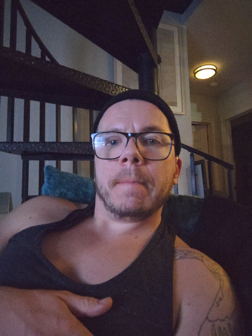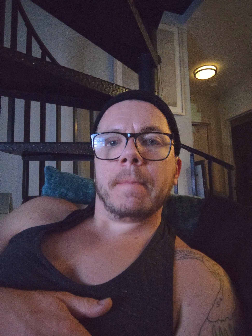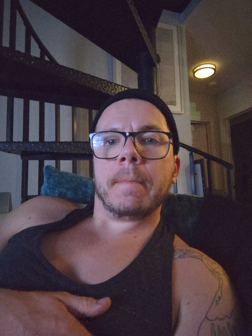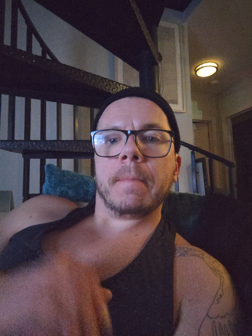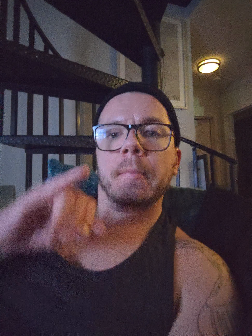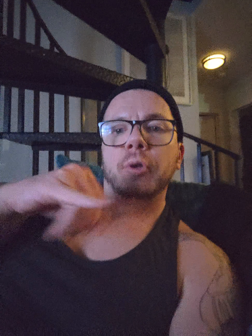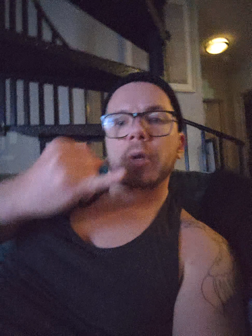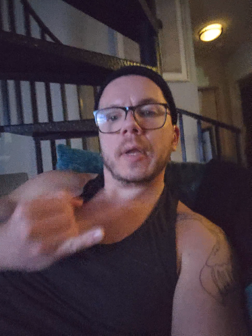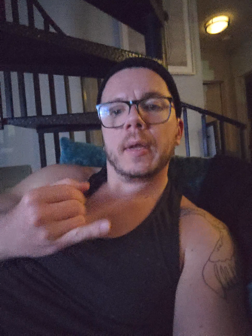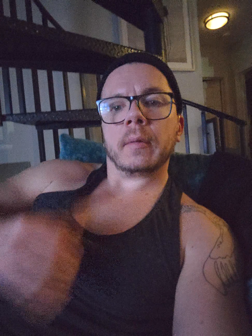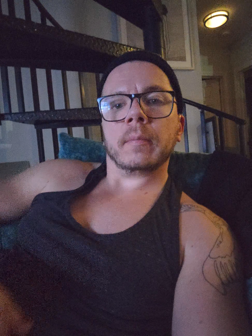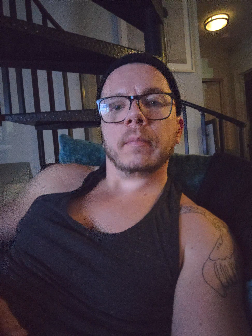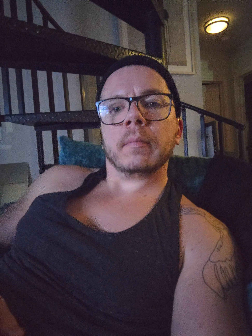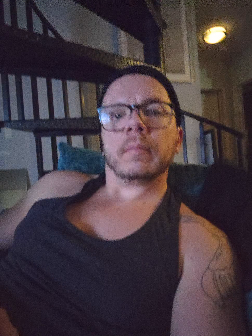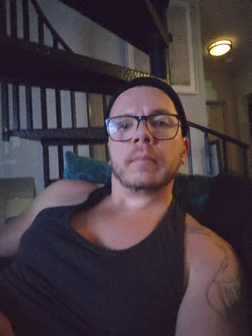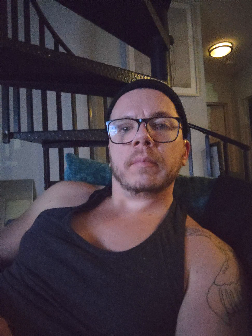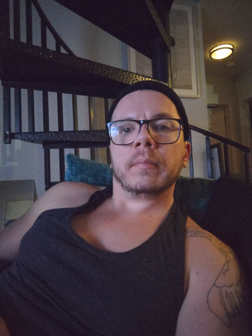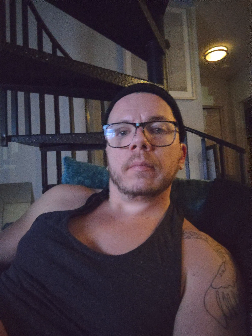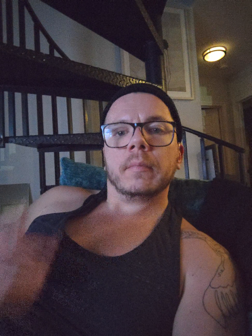jeans